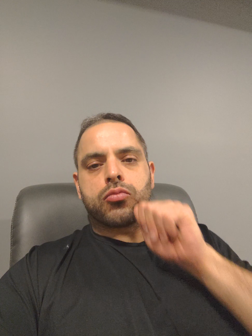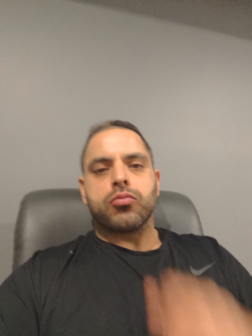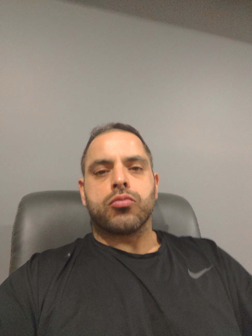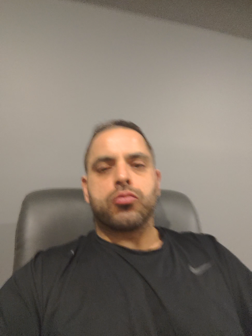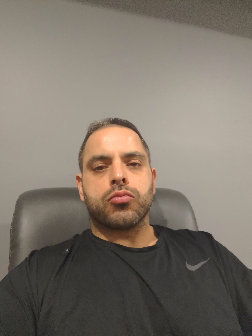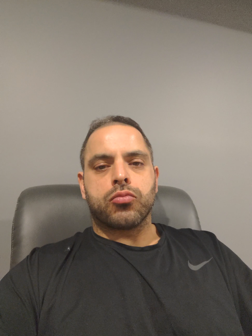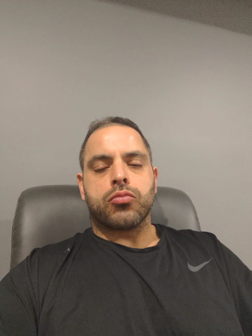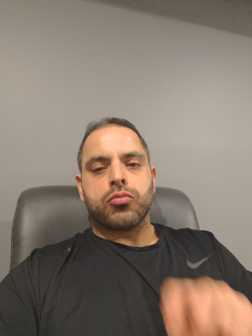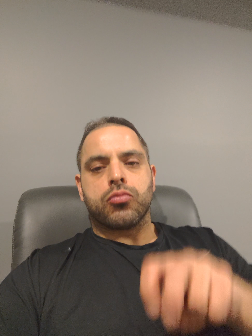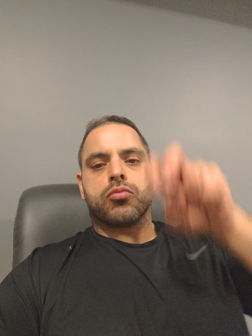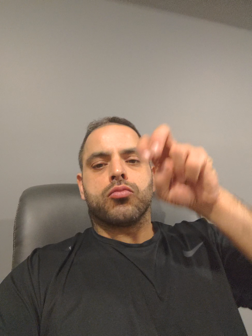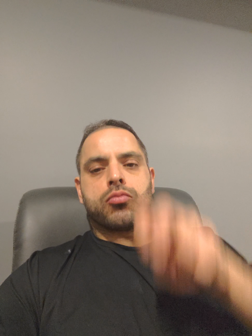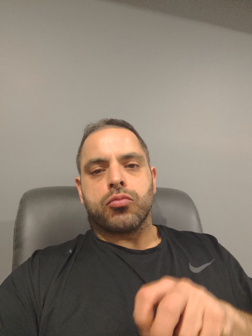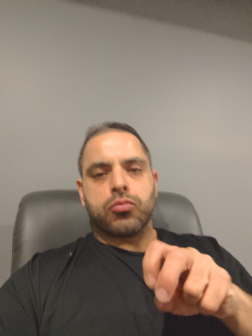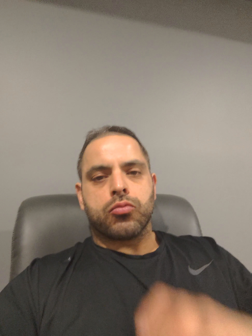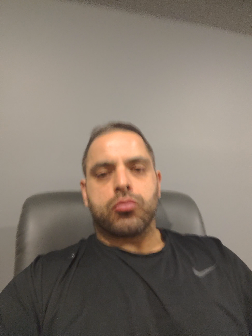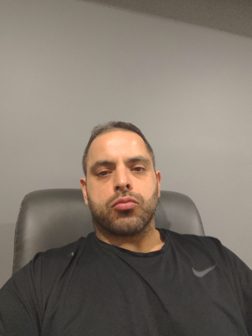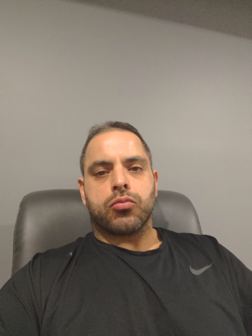jump